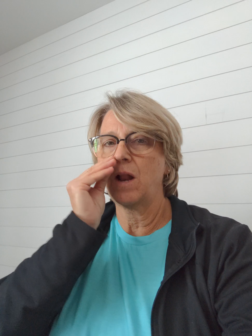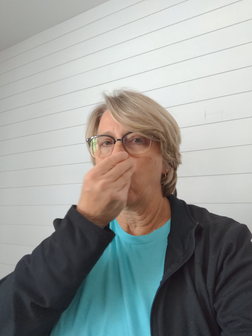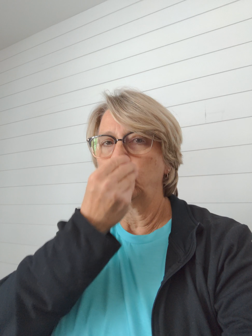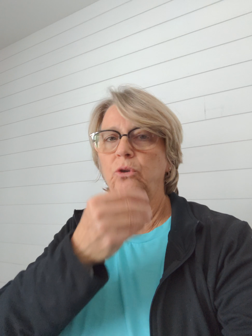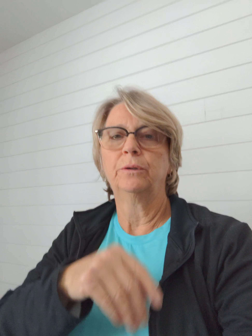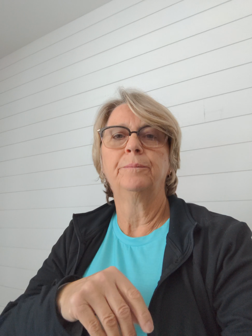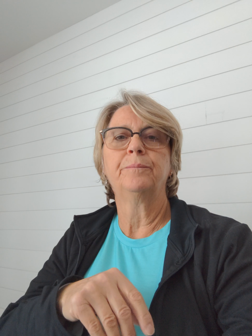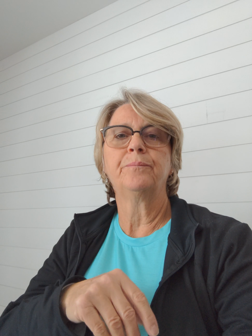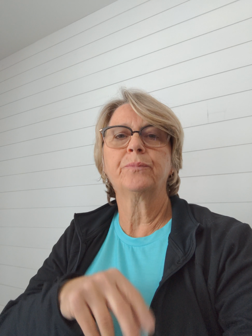flower